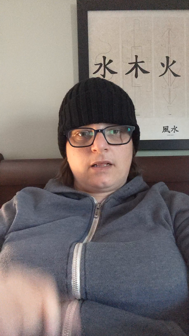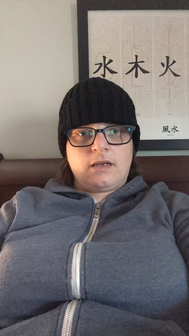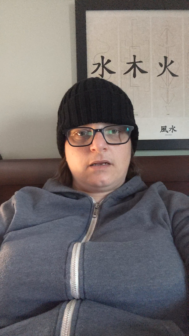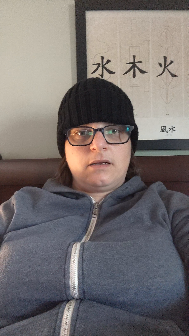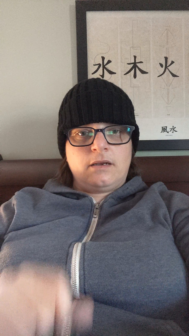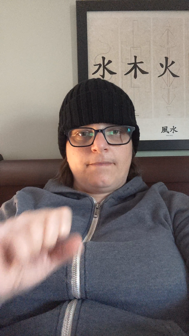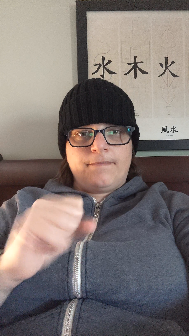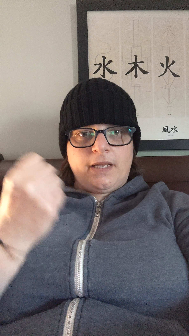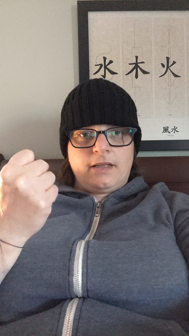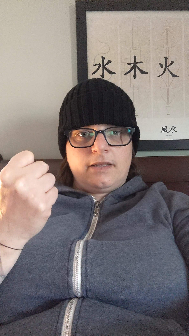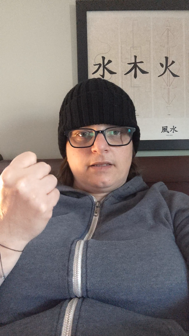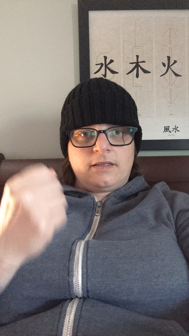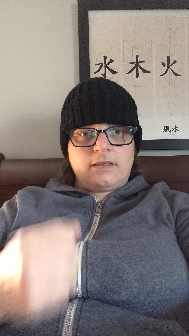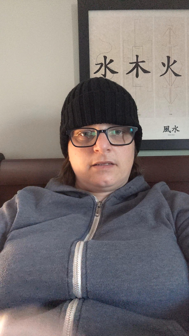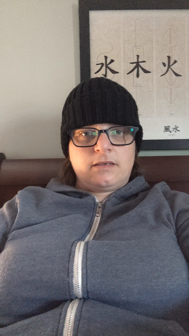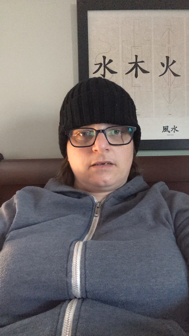break